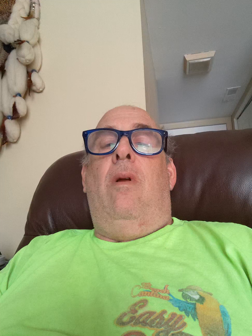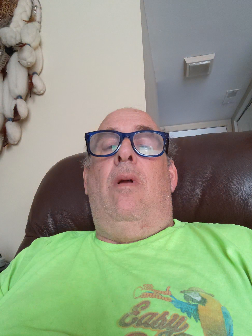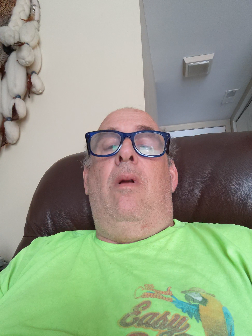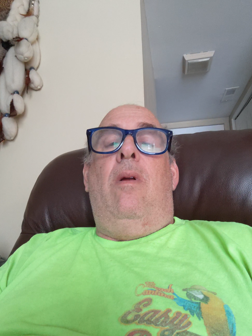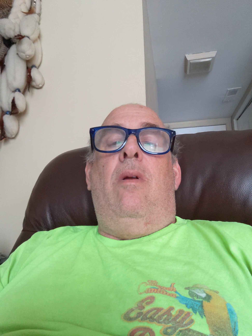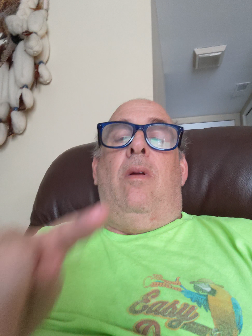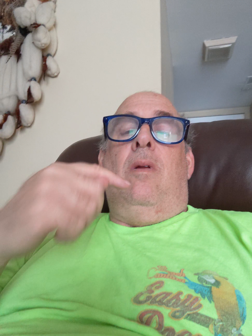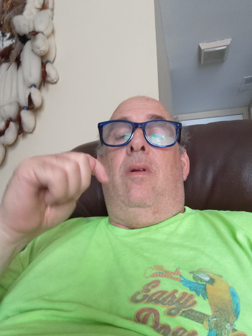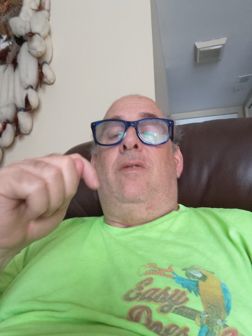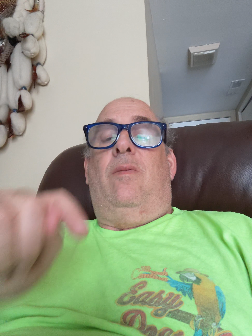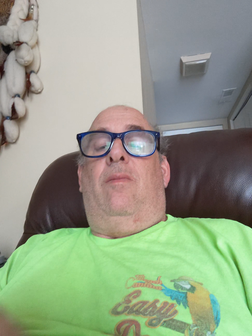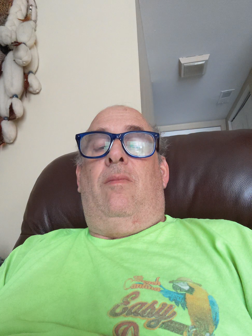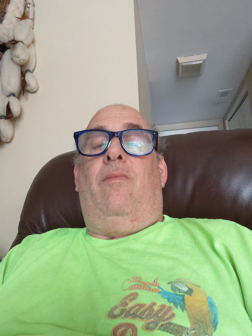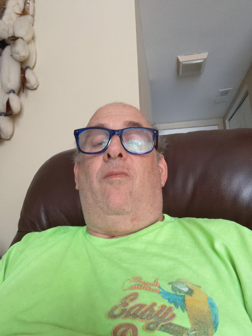toy